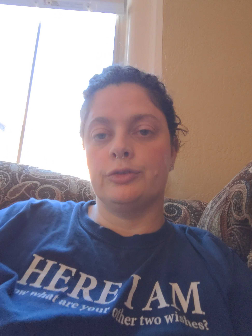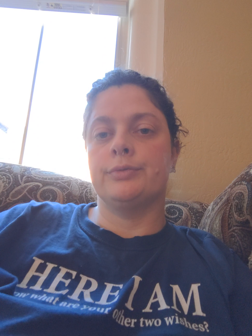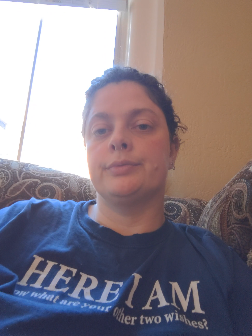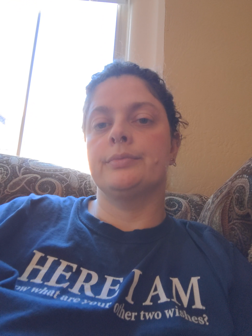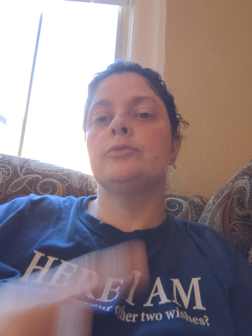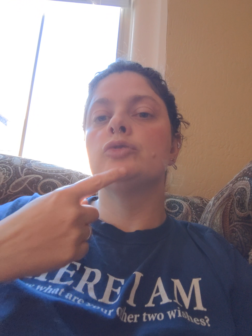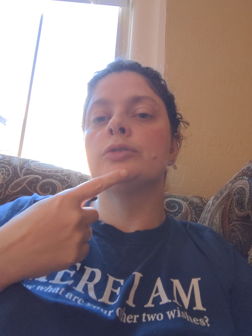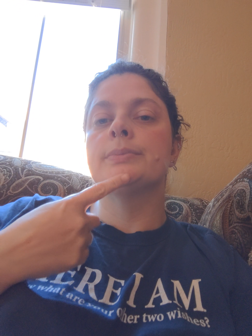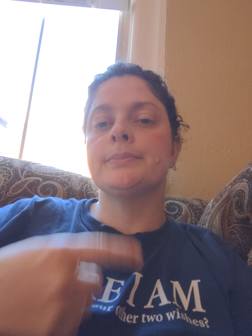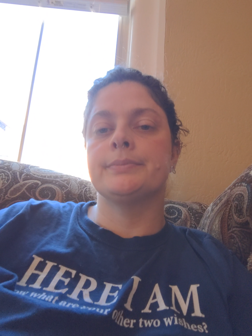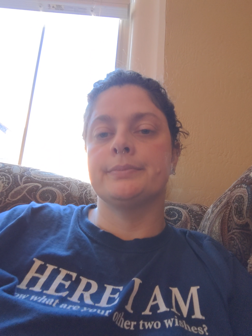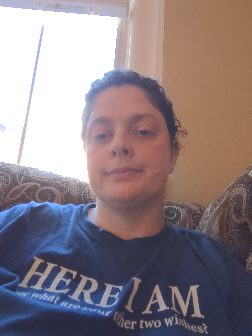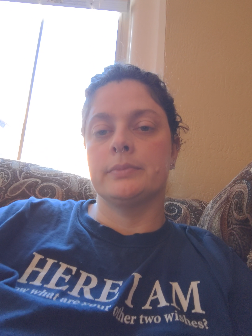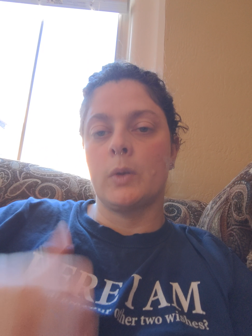chin